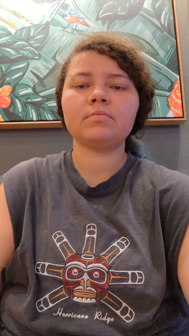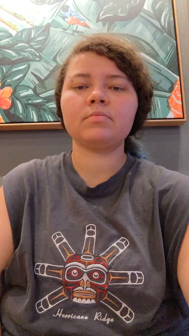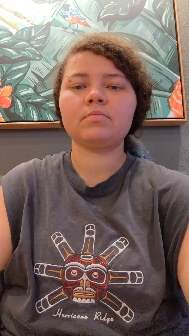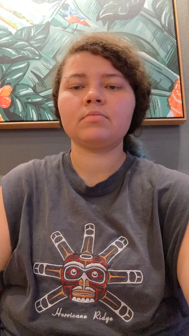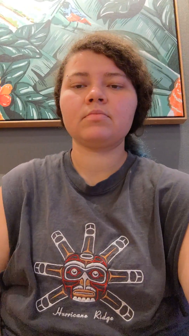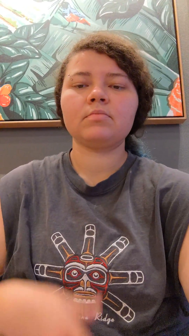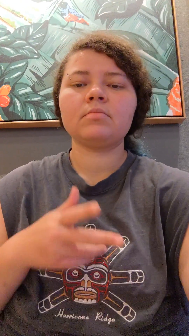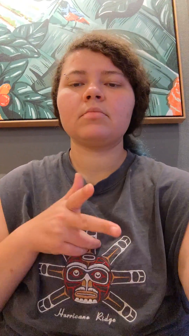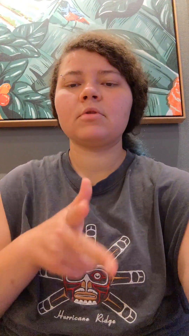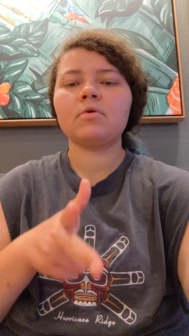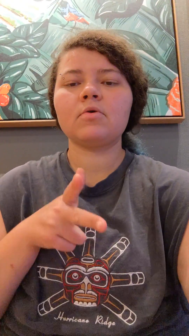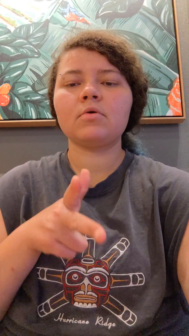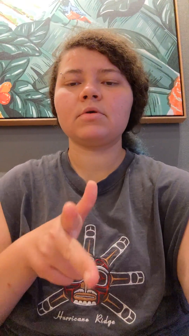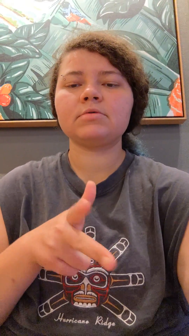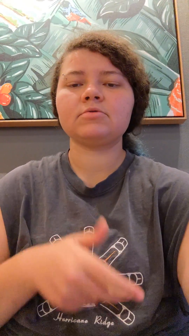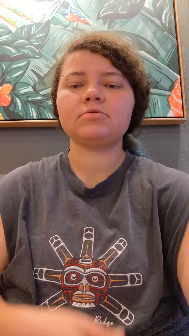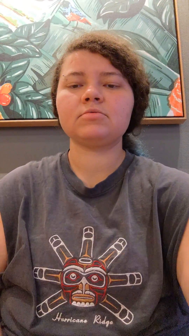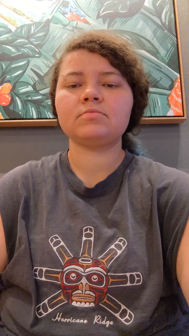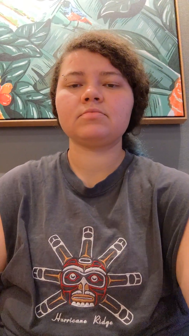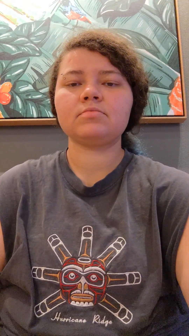garage